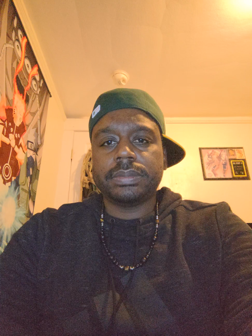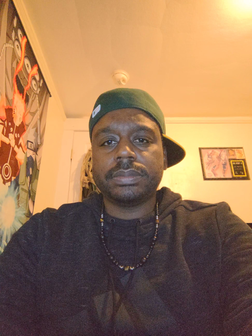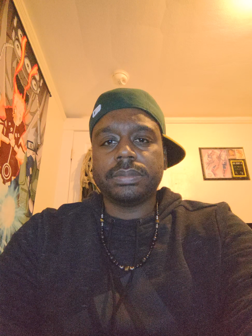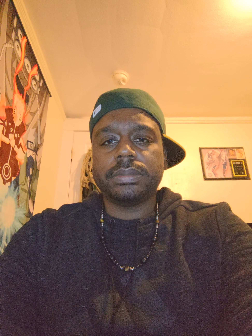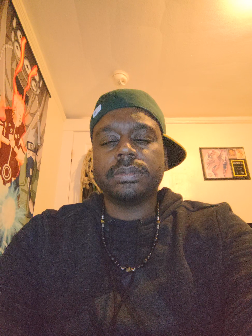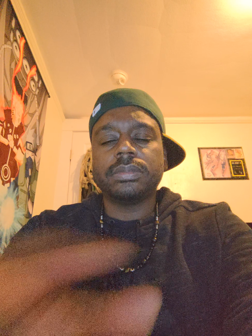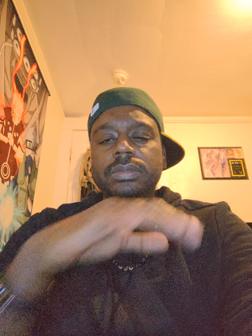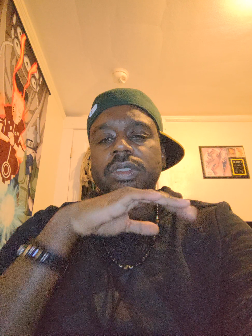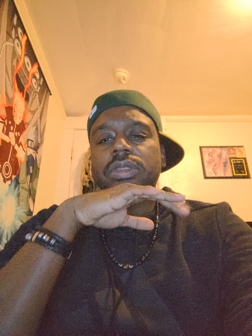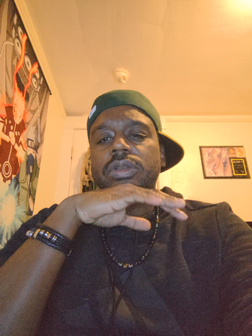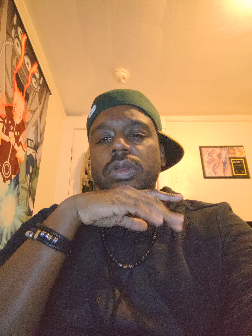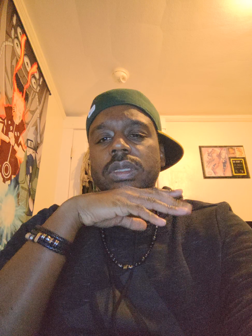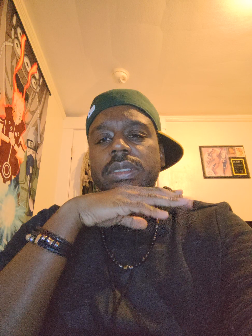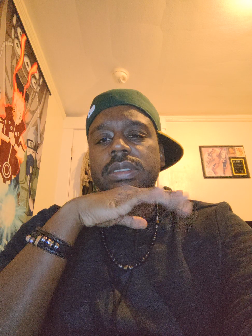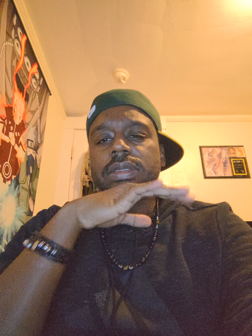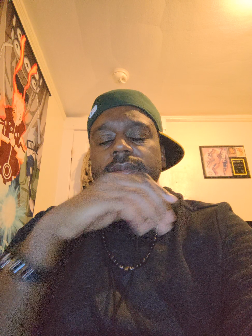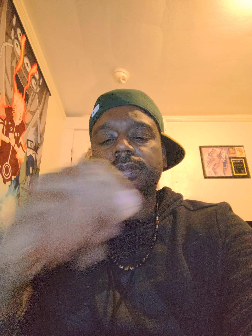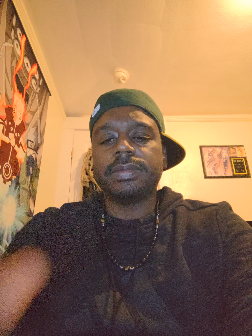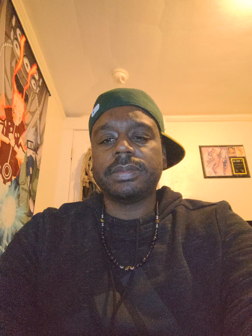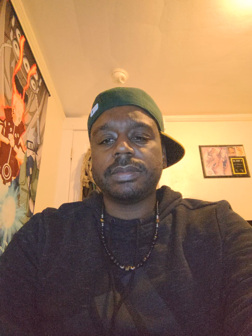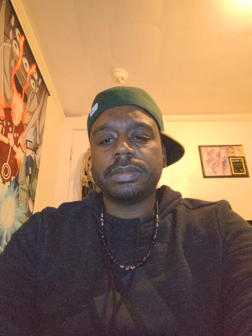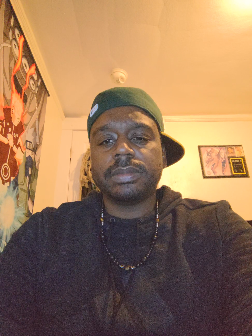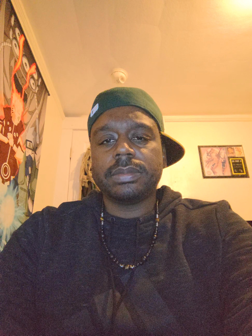dirty